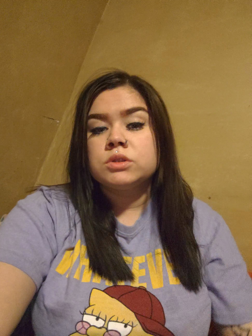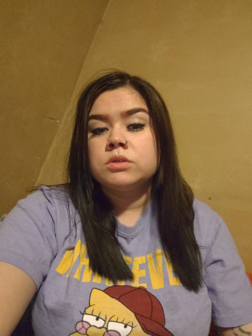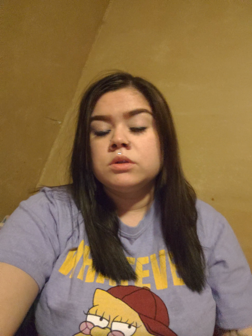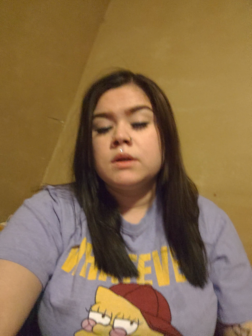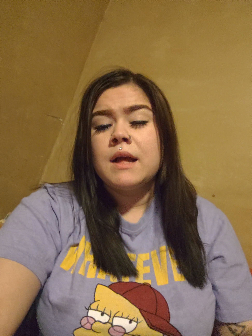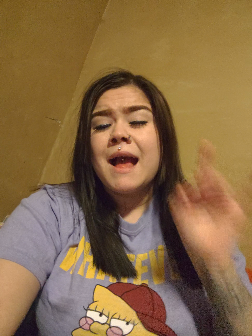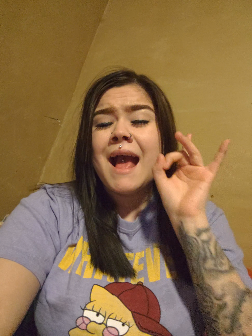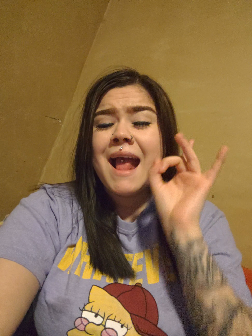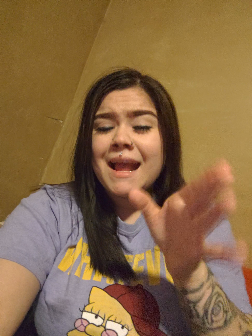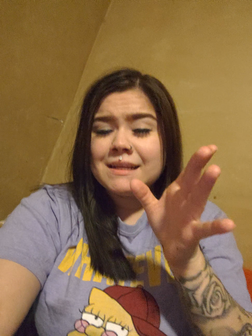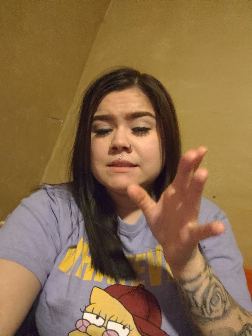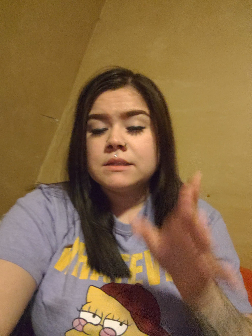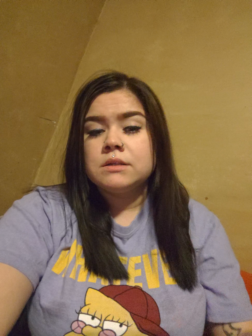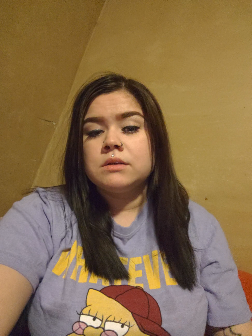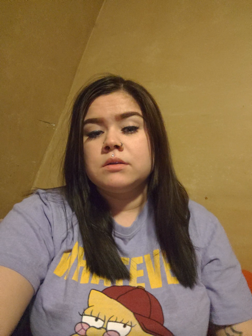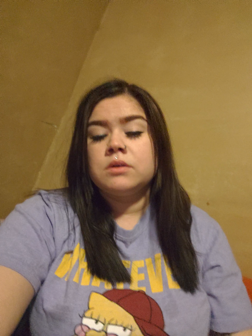hate